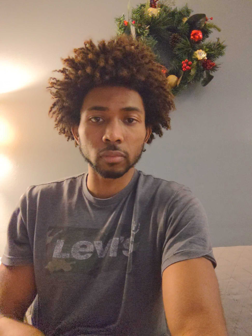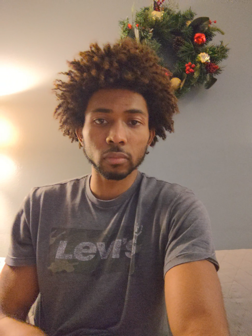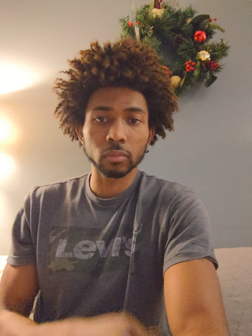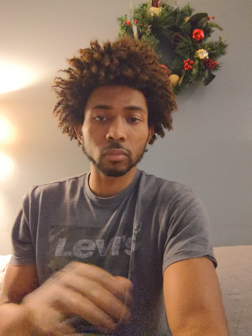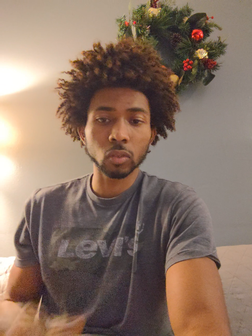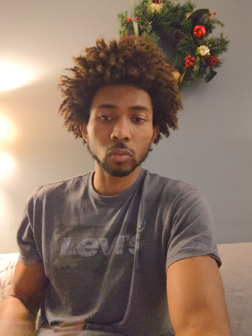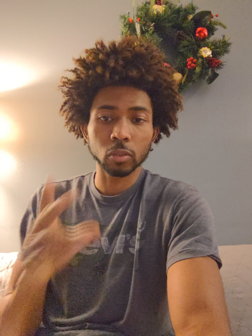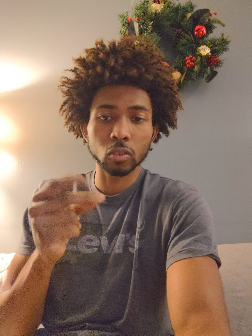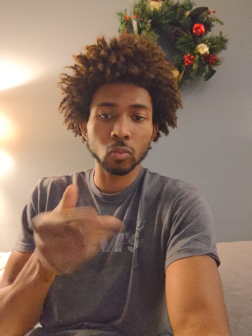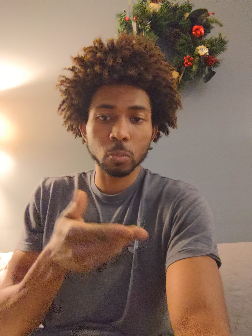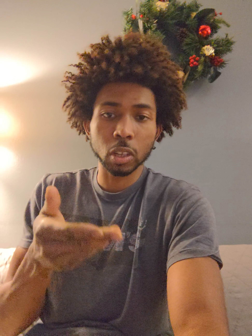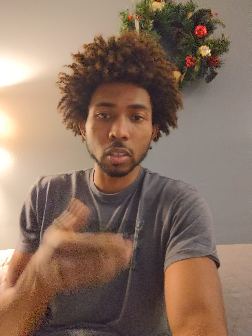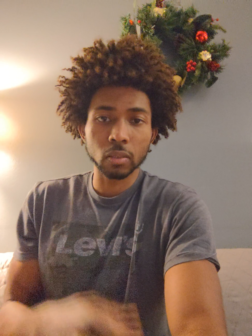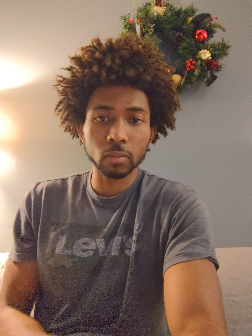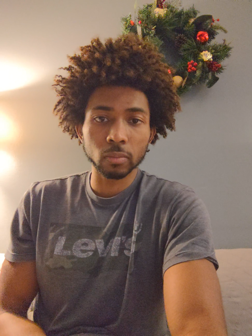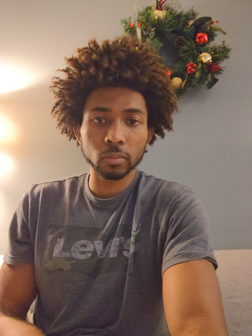puppy